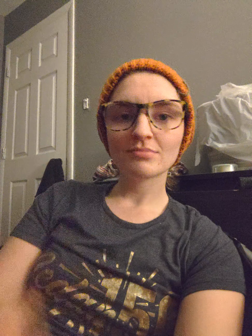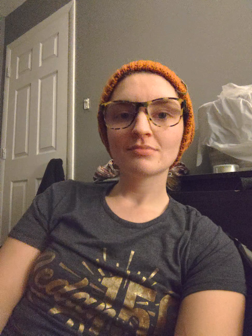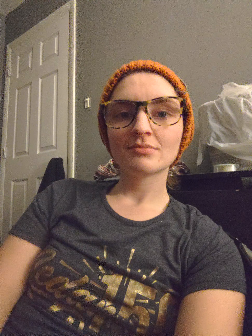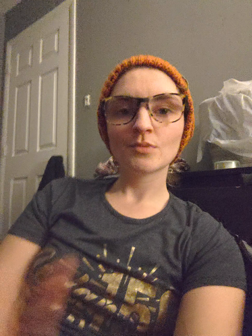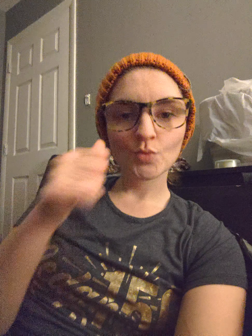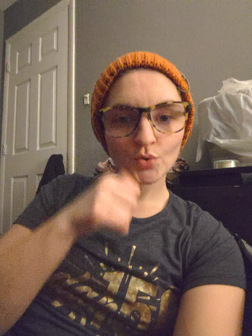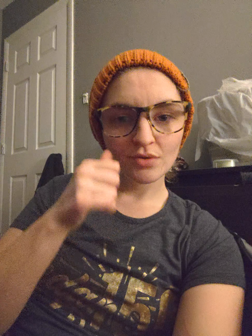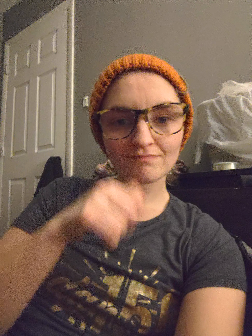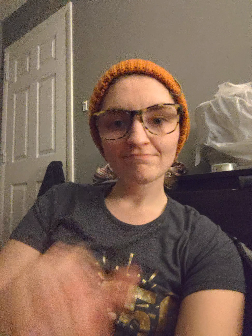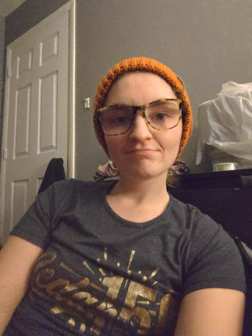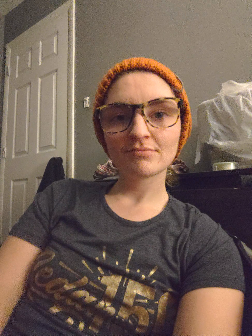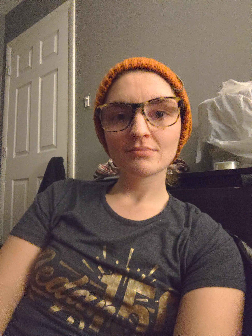girl